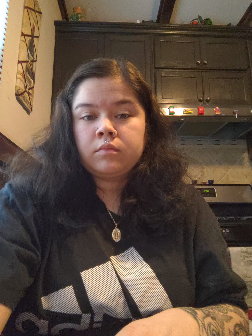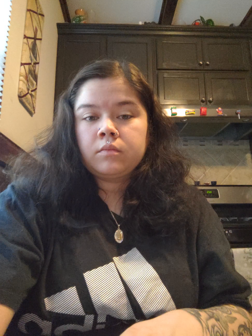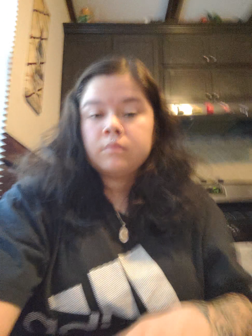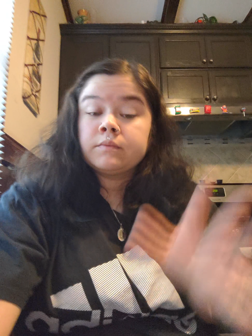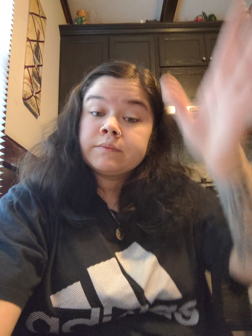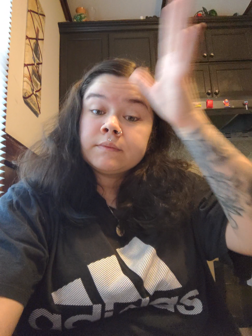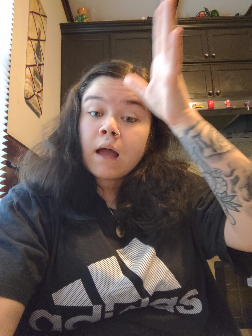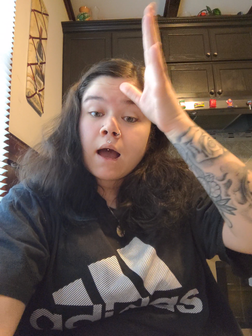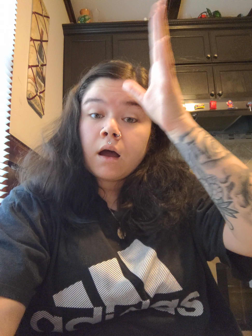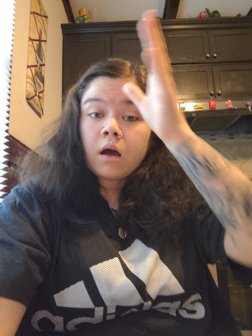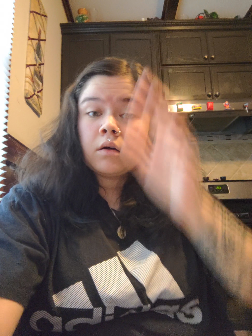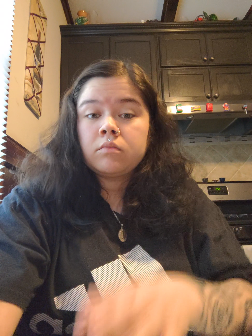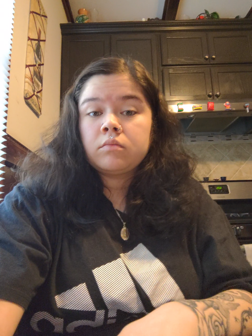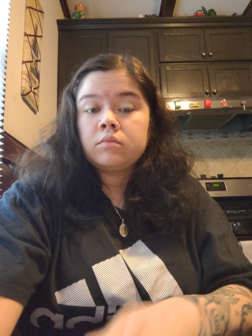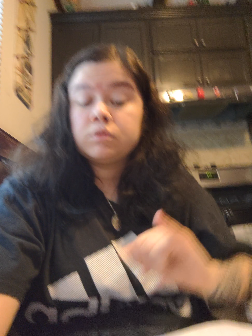dad